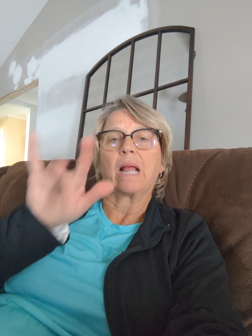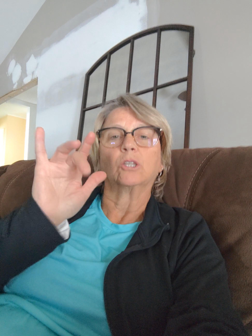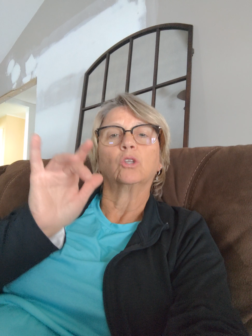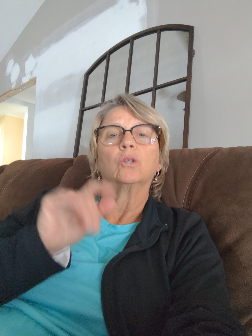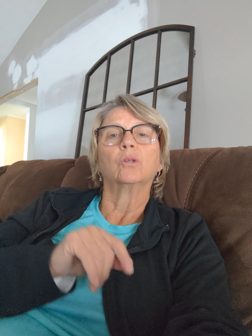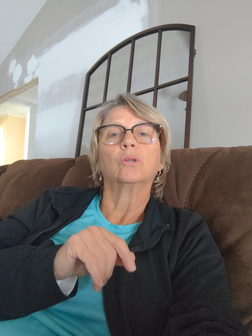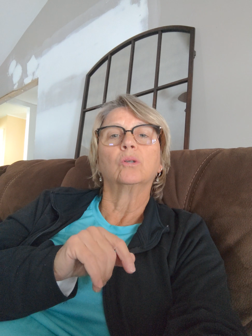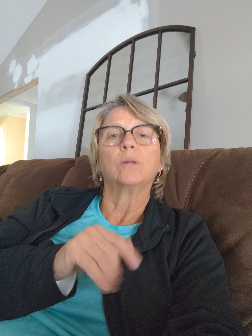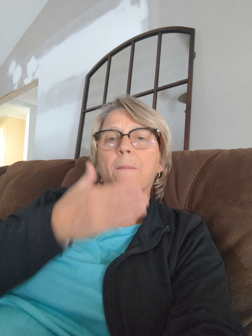touch